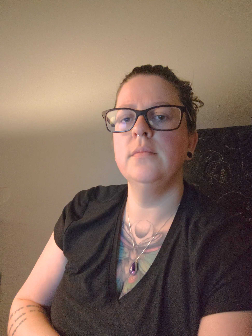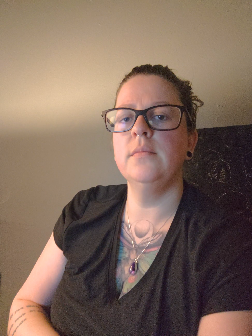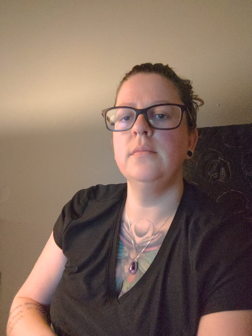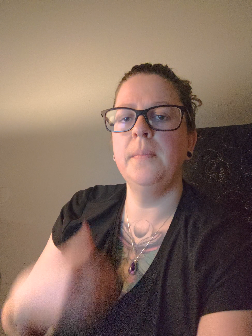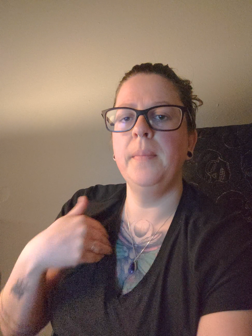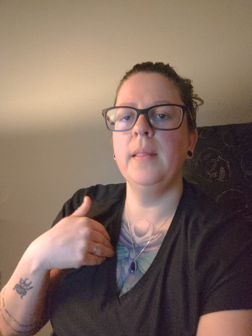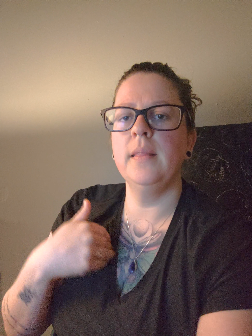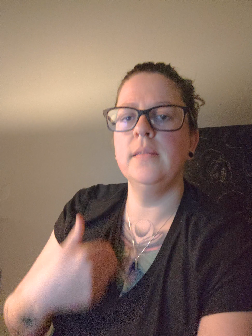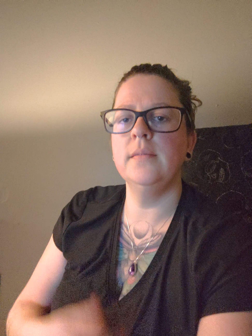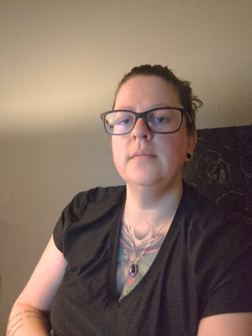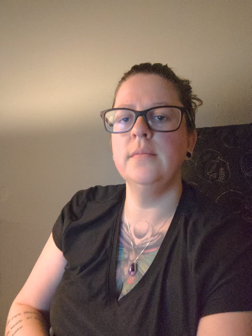animal